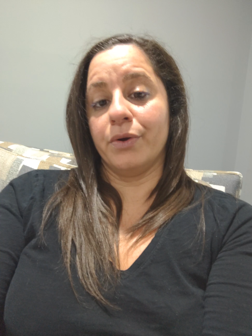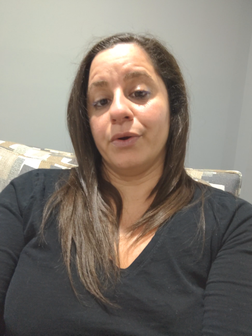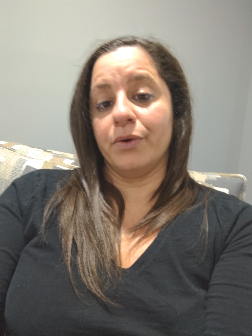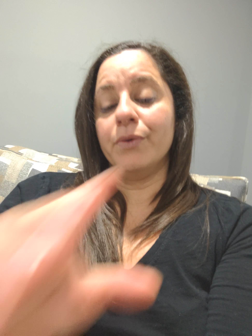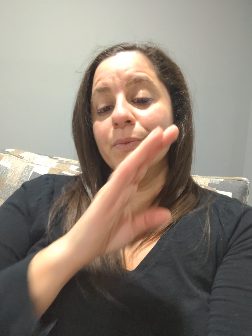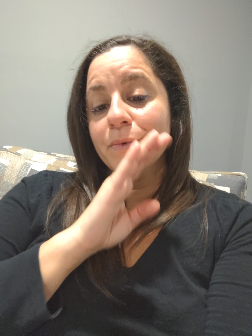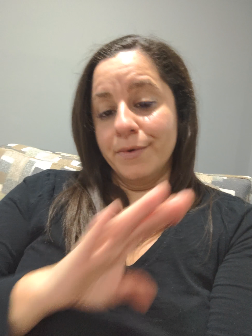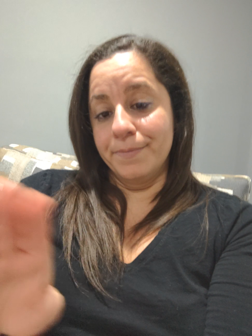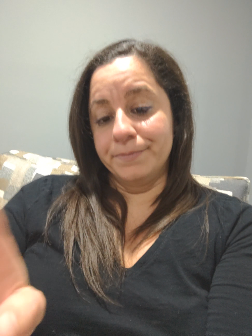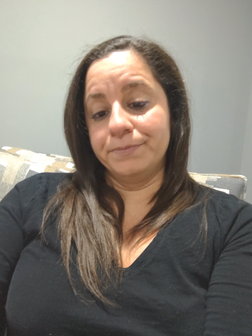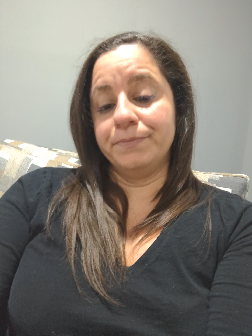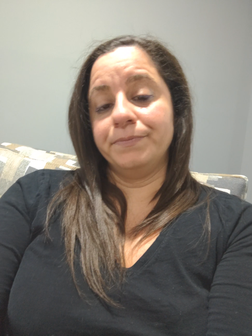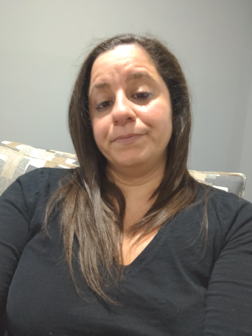quiet